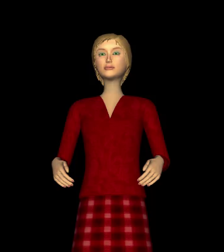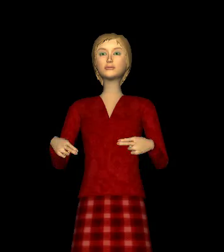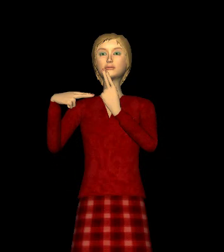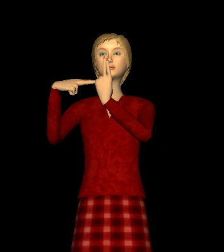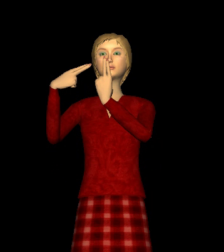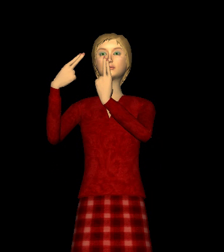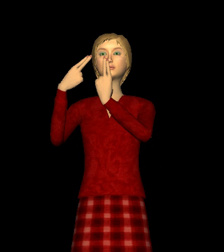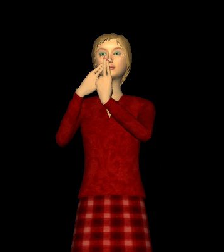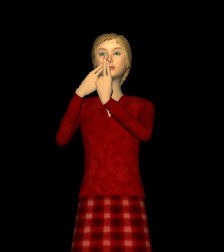يجيب